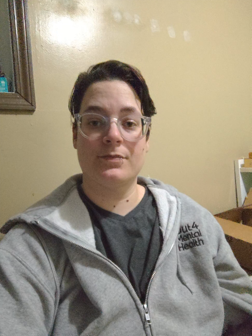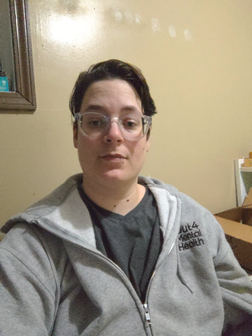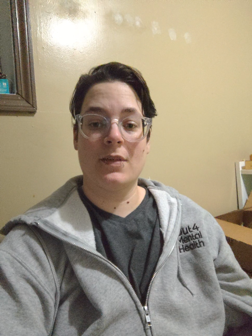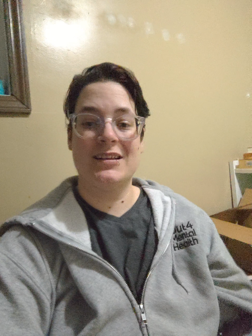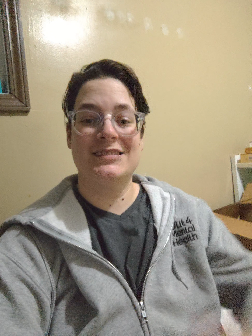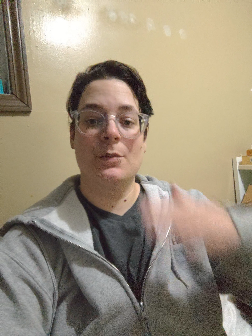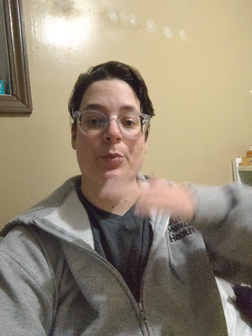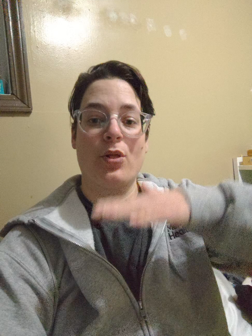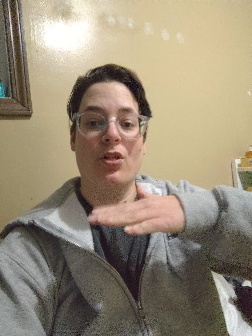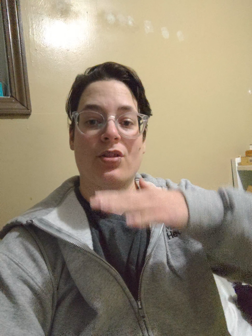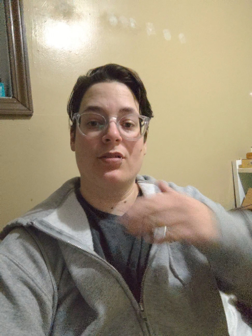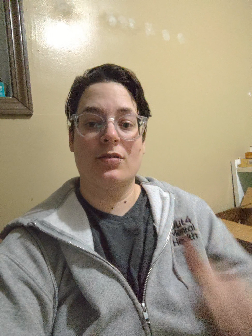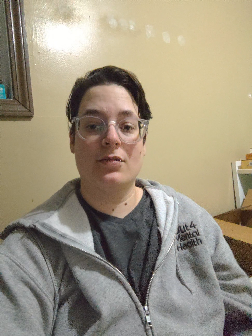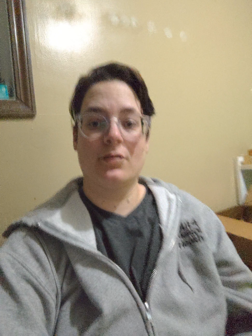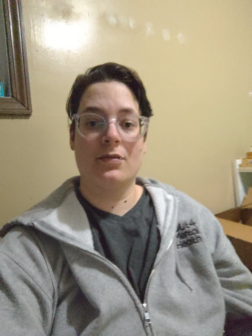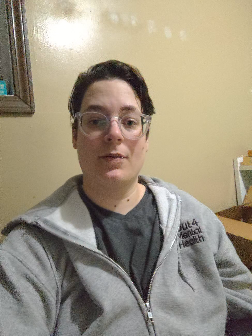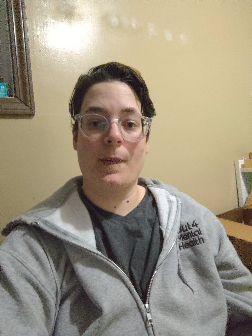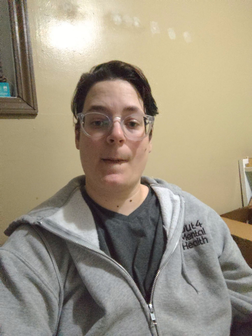table